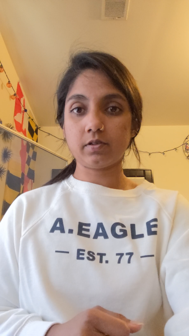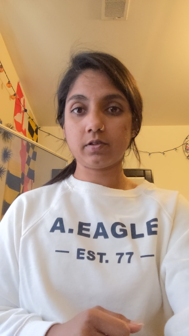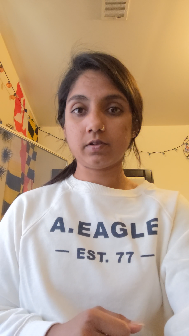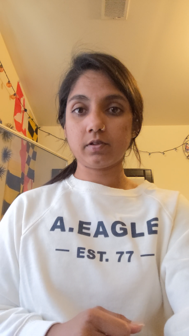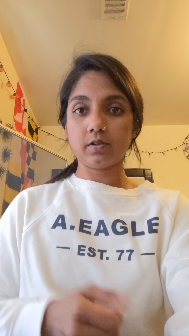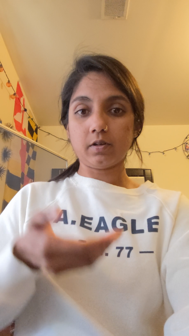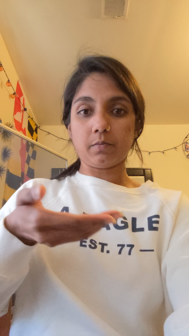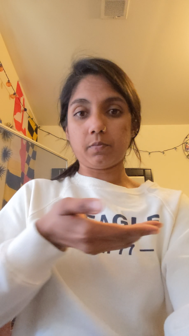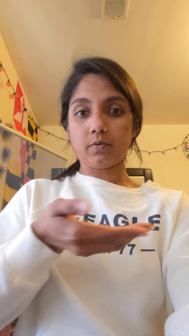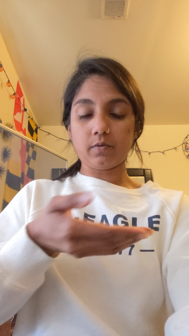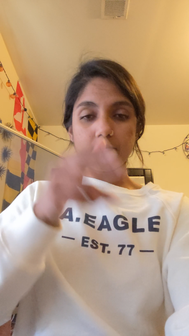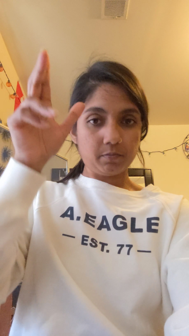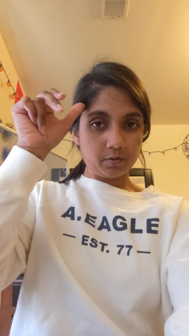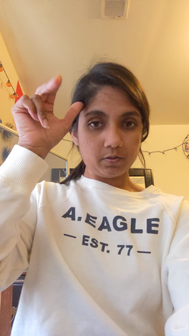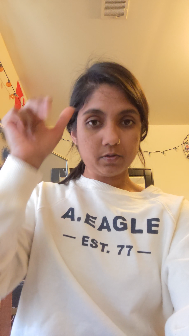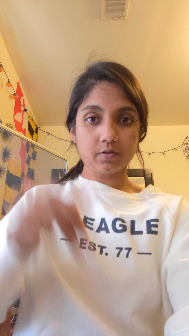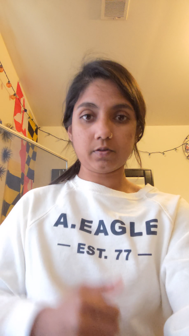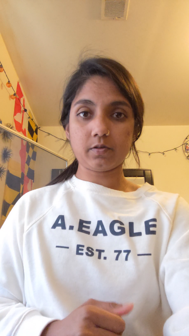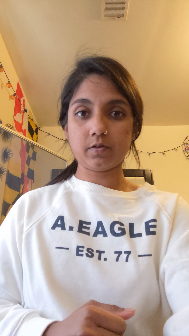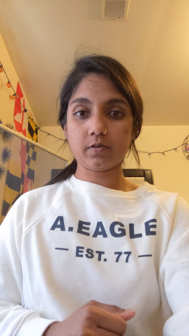pony